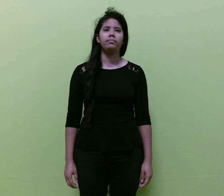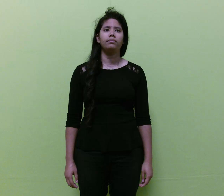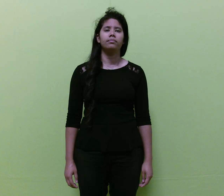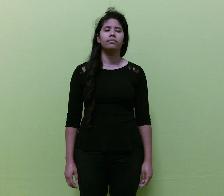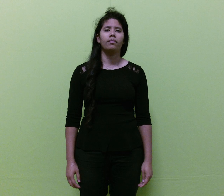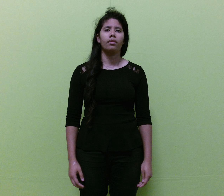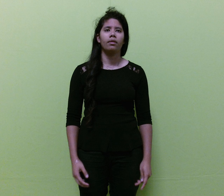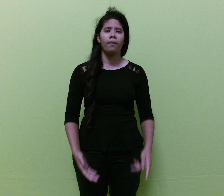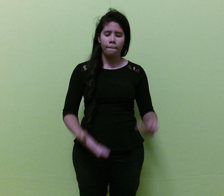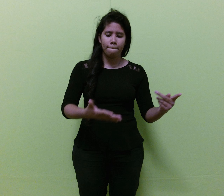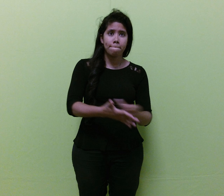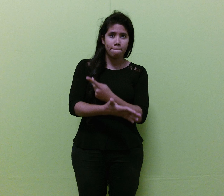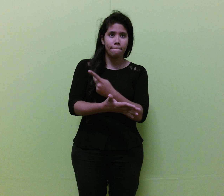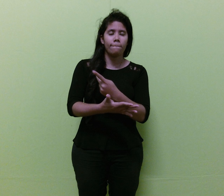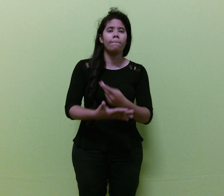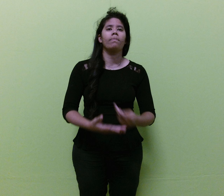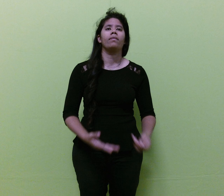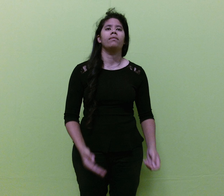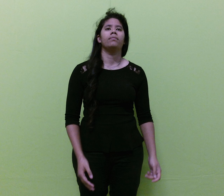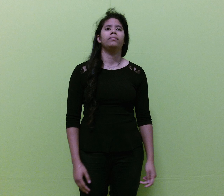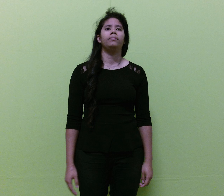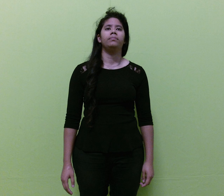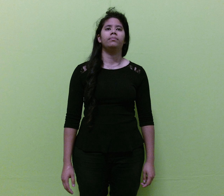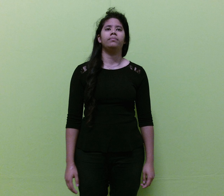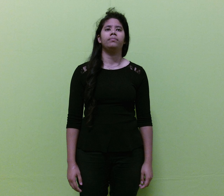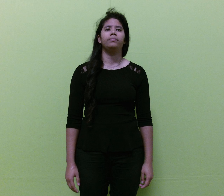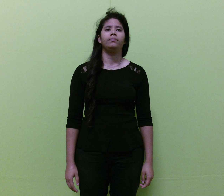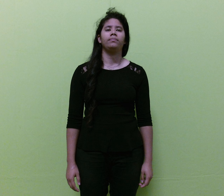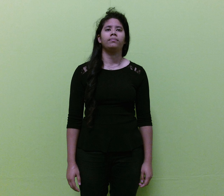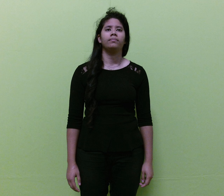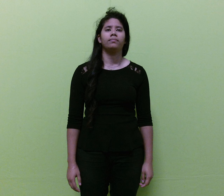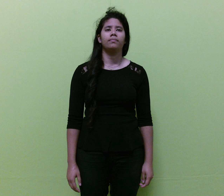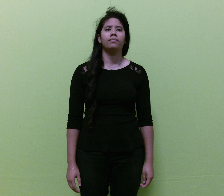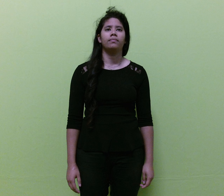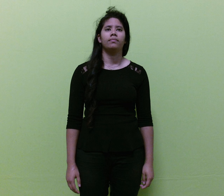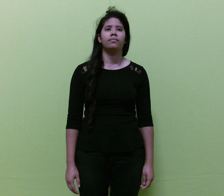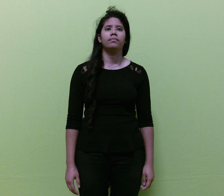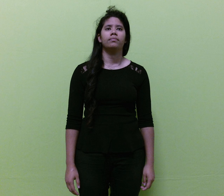acontecer